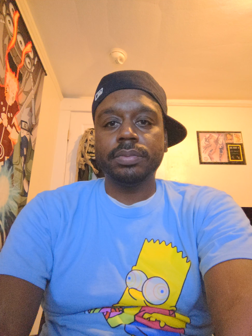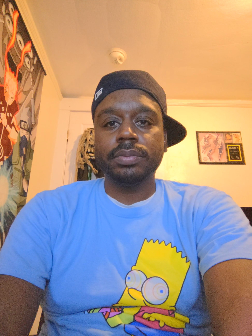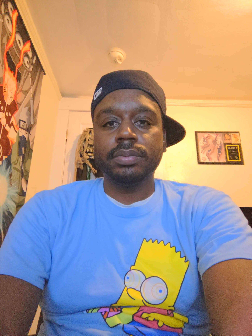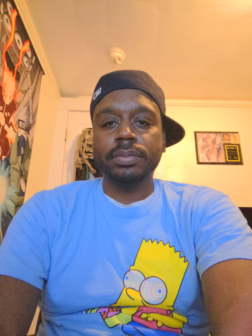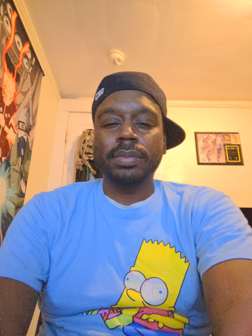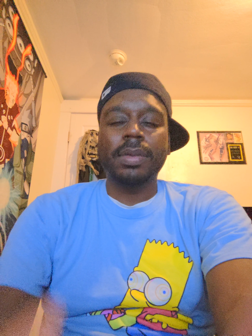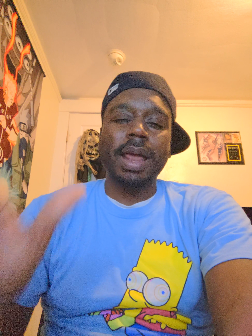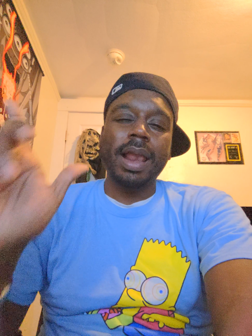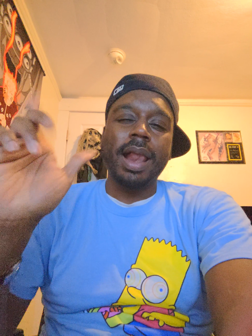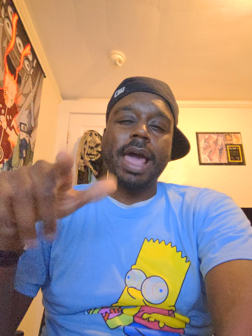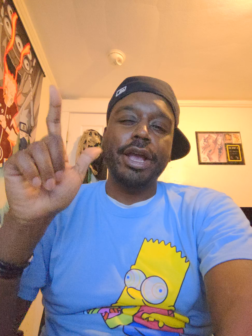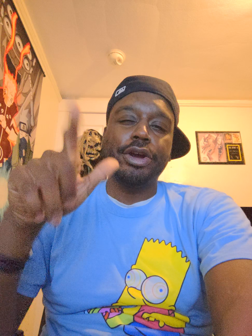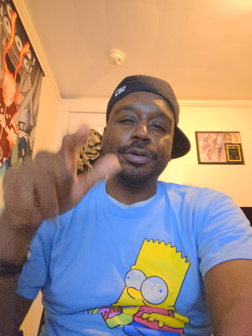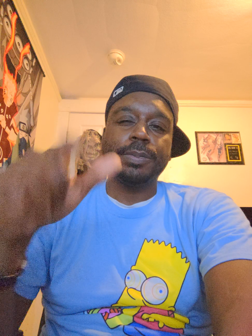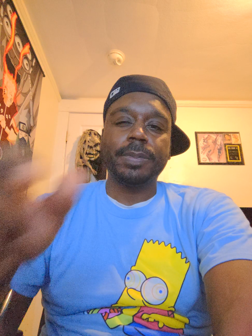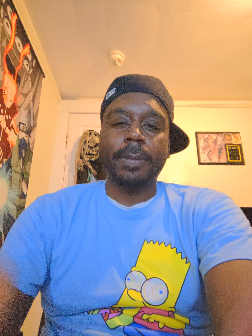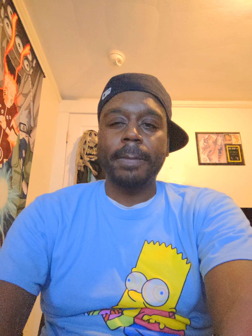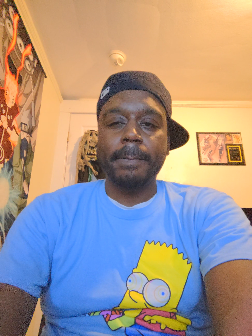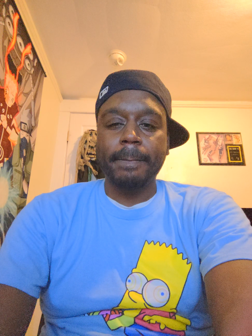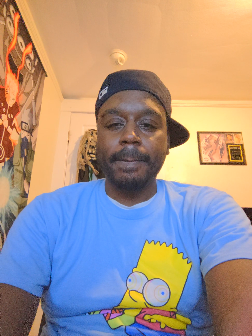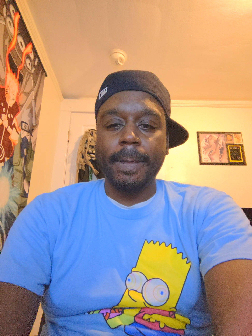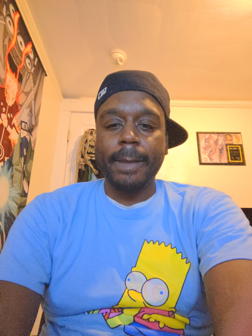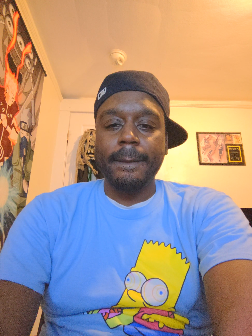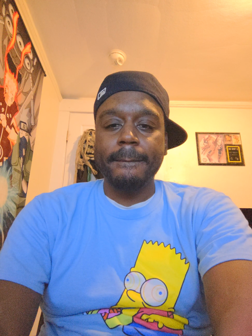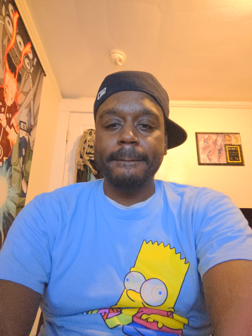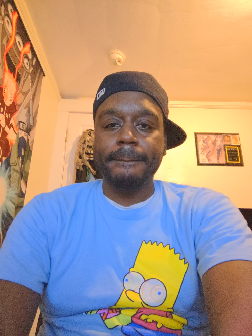later